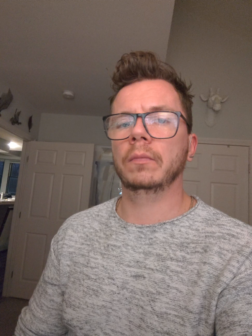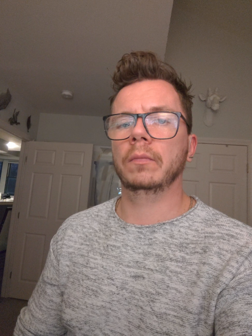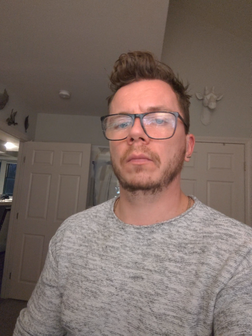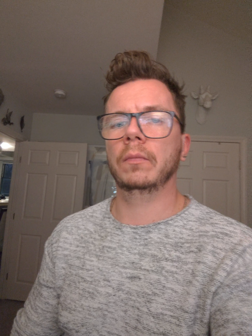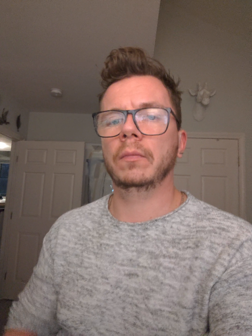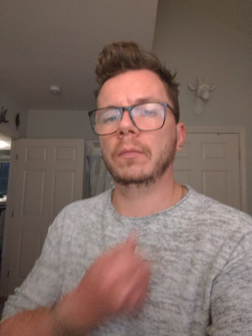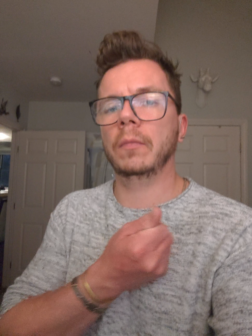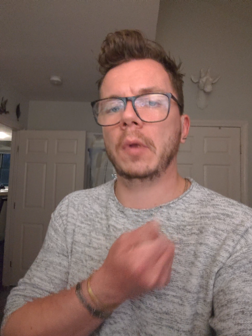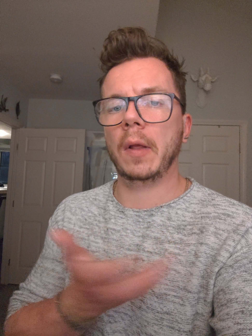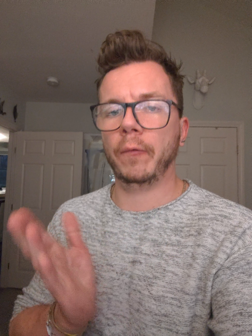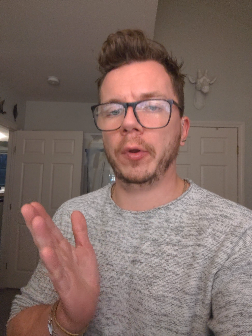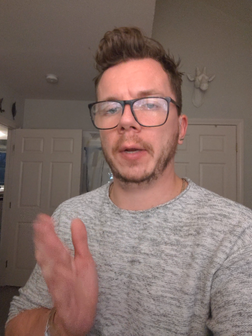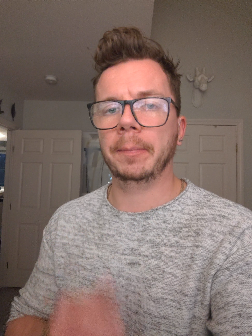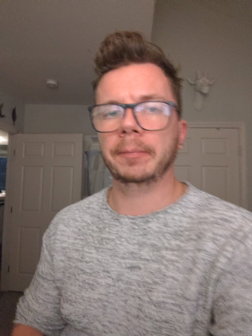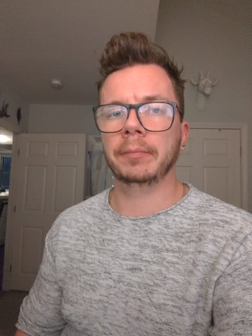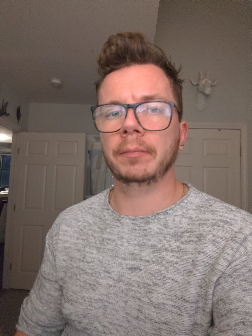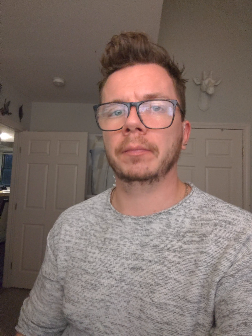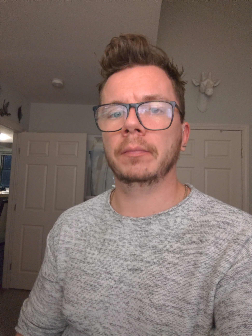every